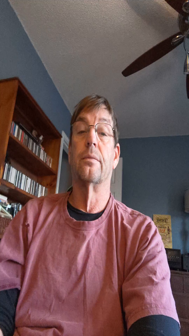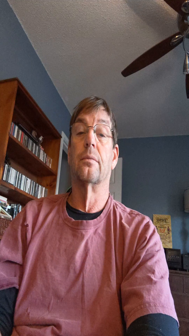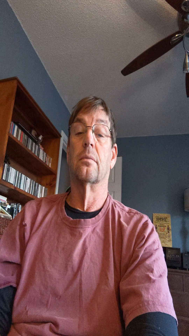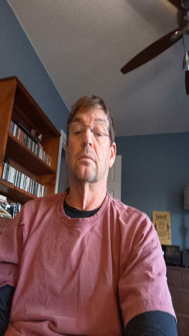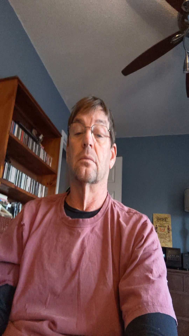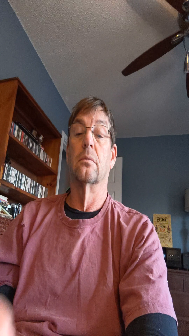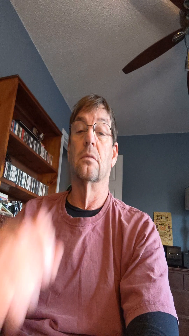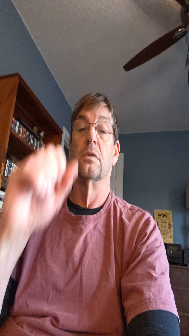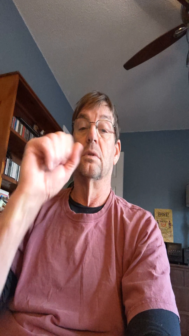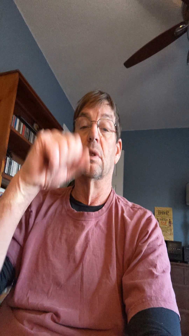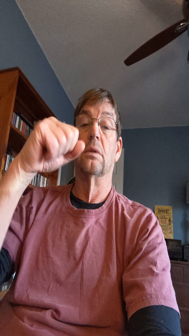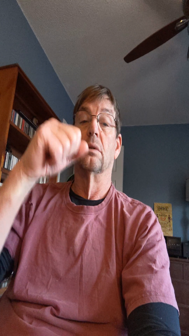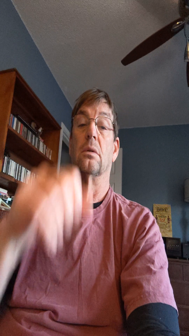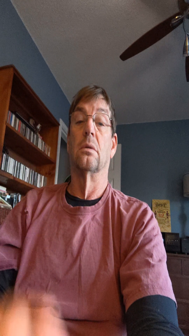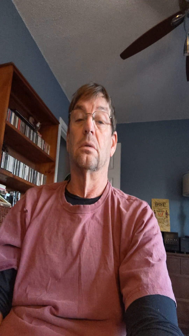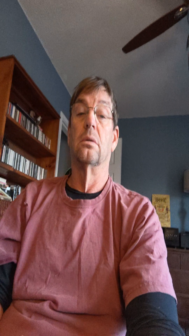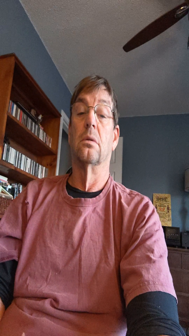yes